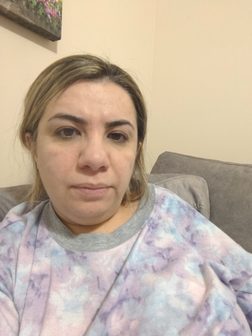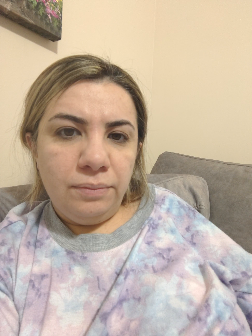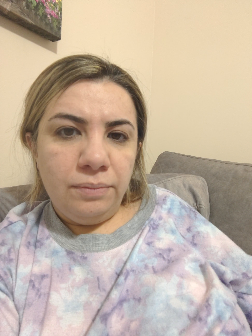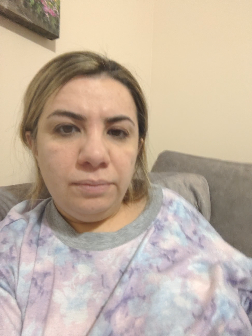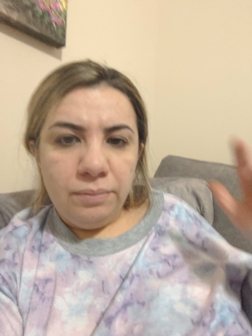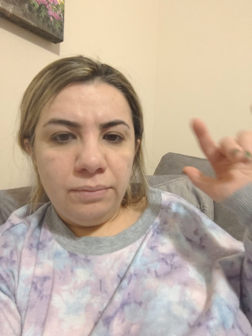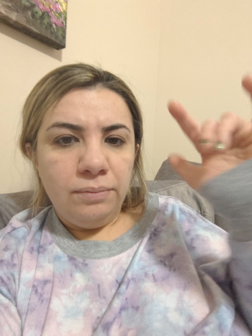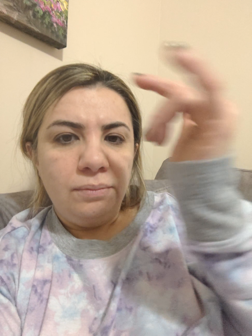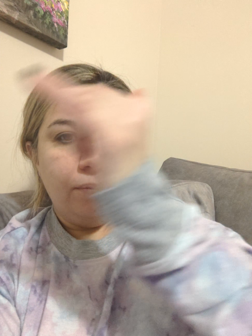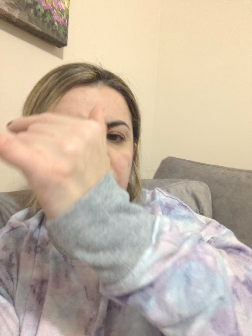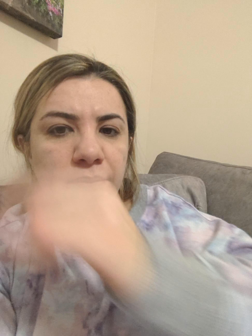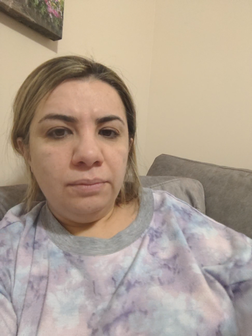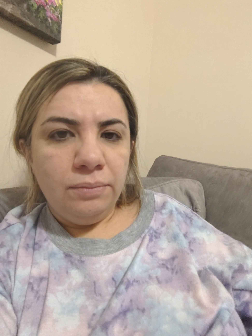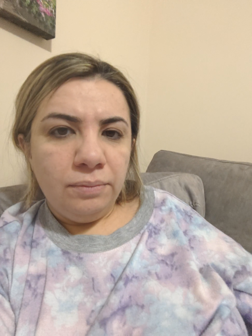airplane